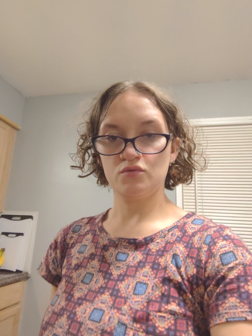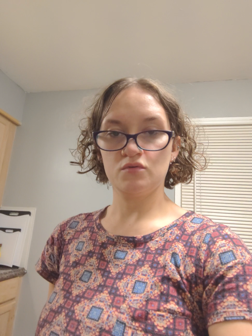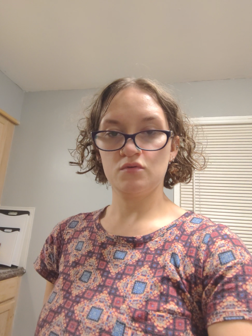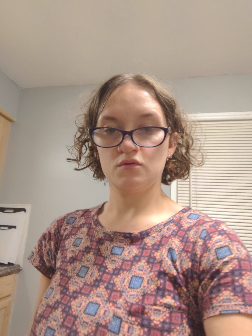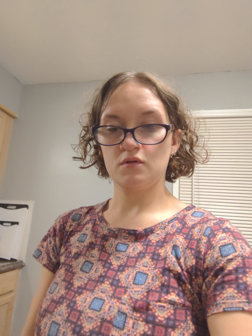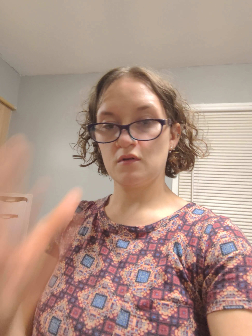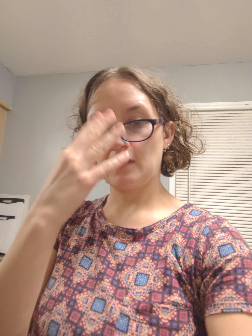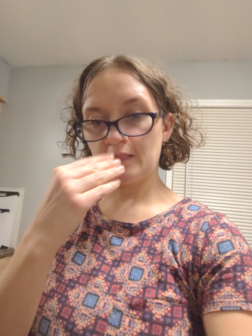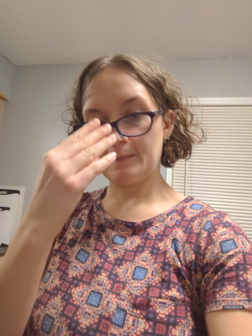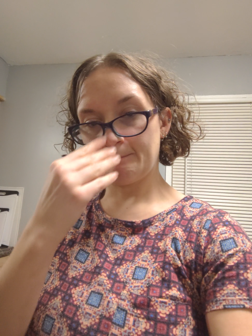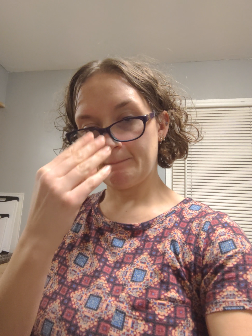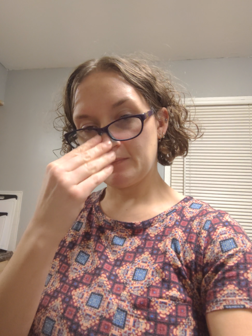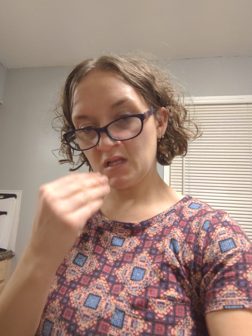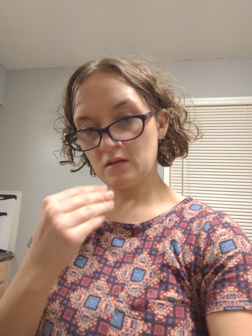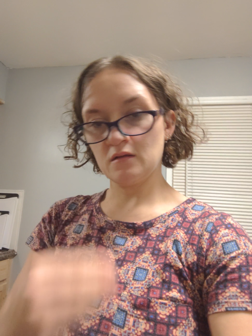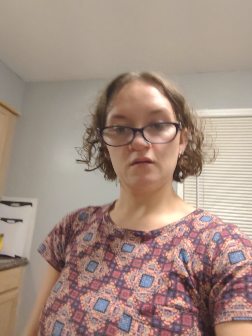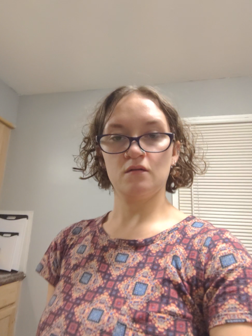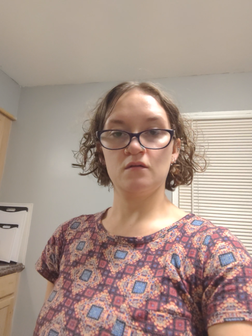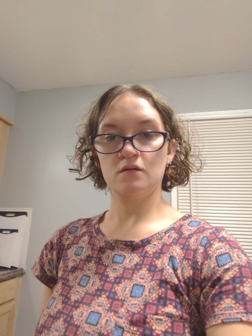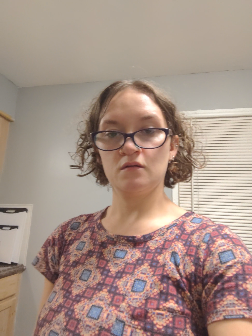sleepy